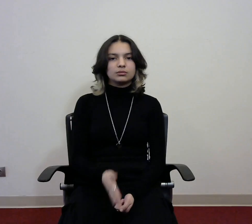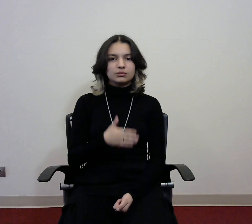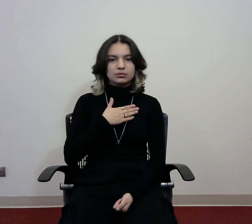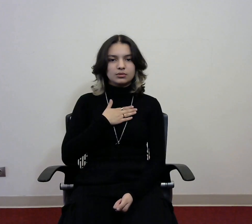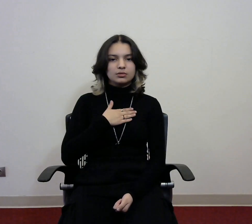mən